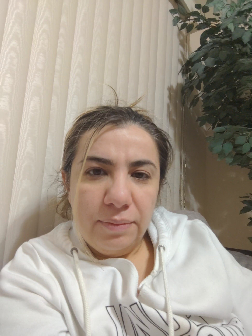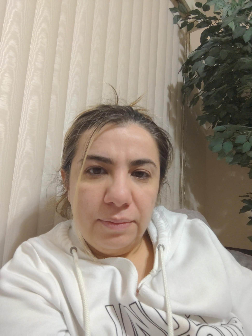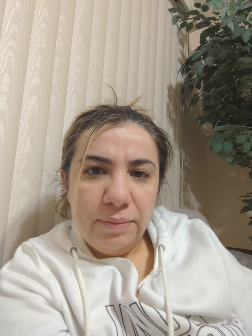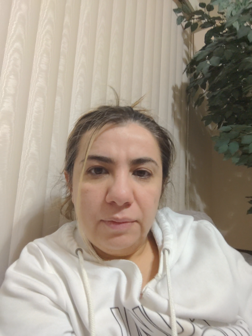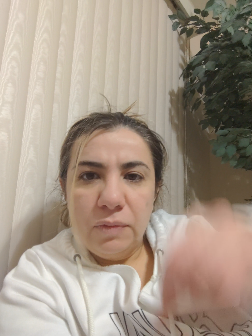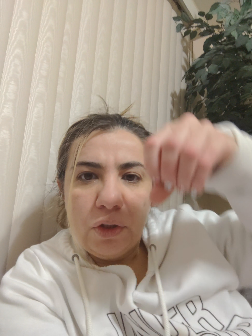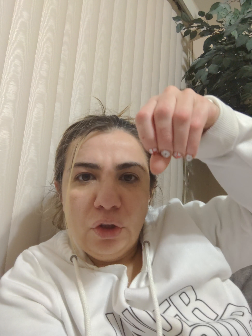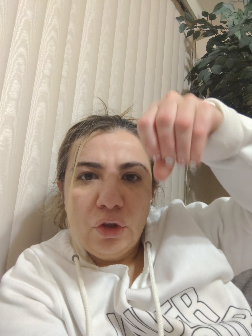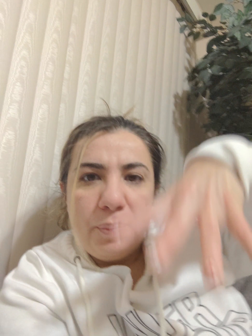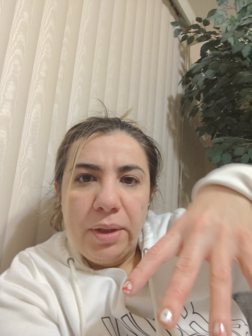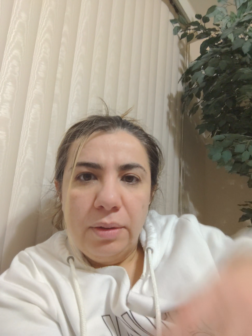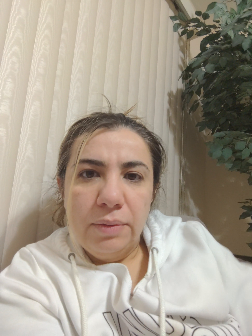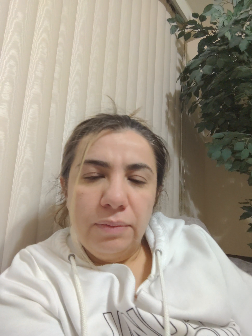drop